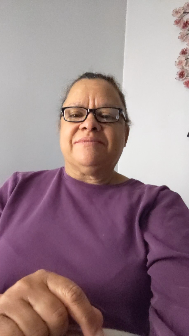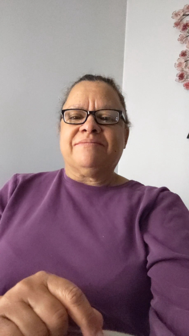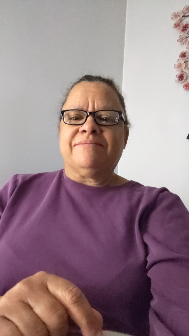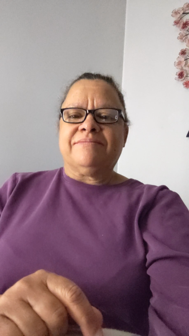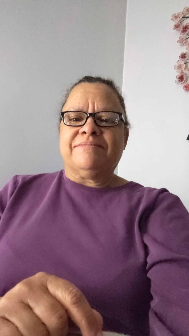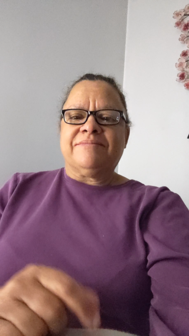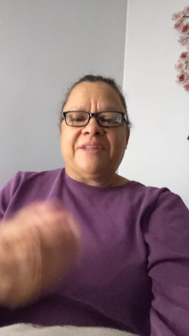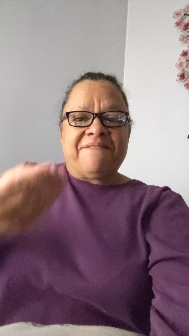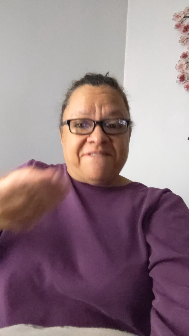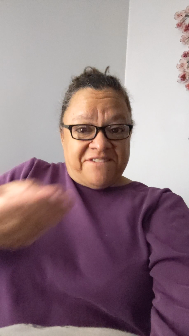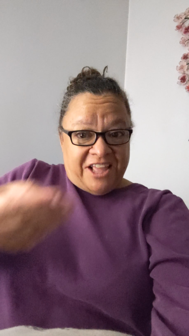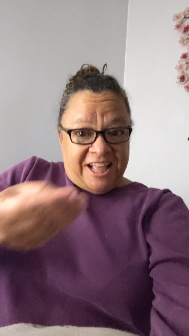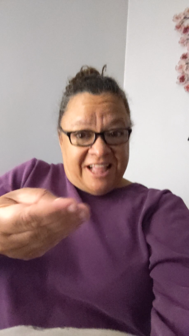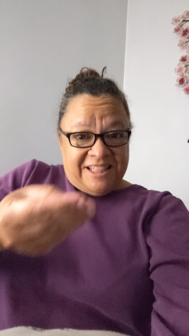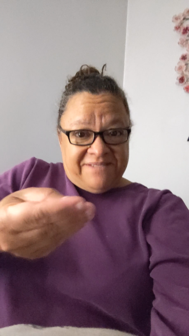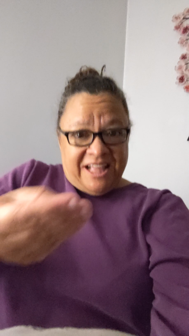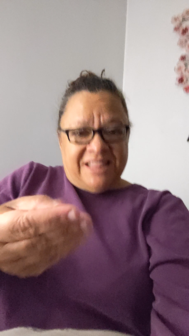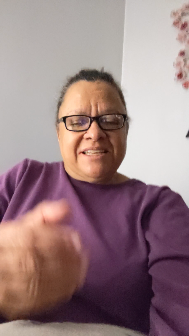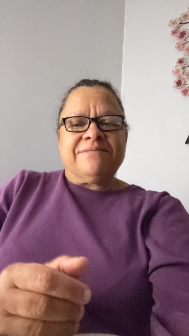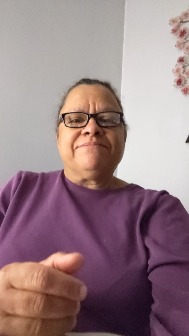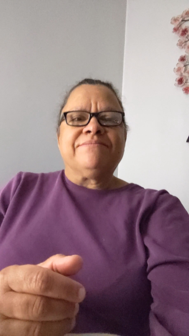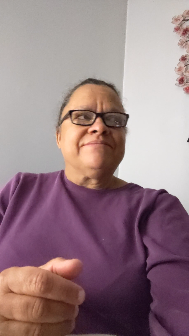feed